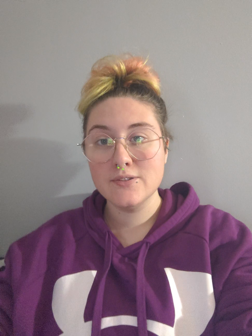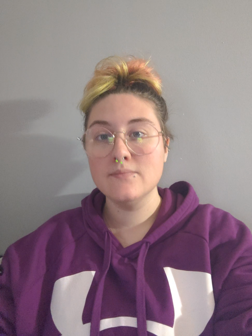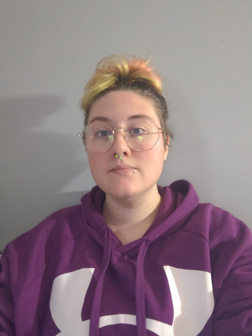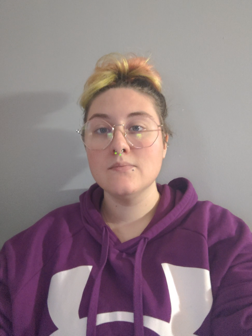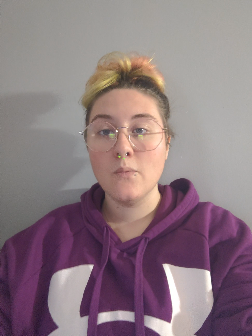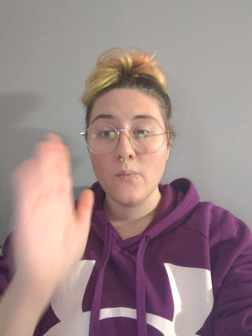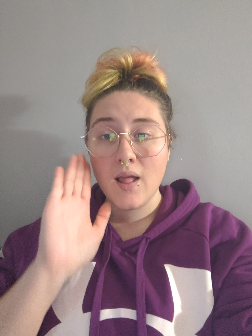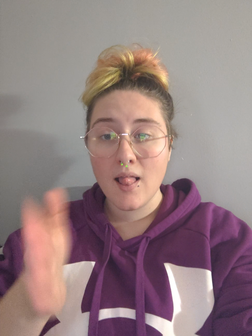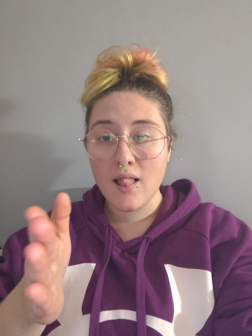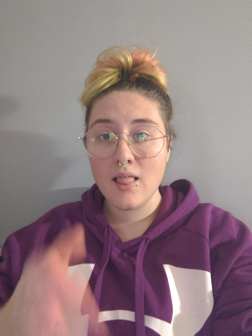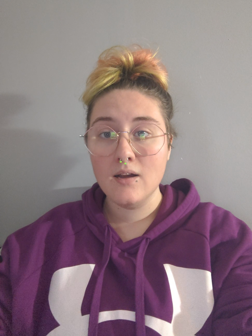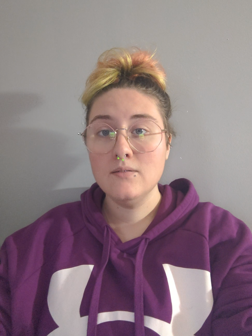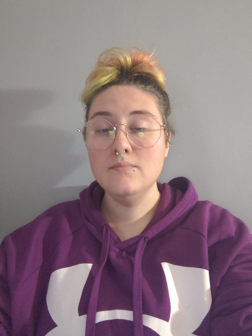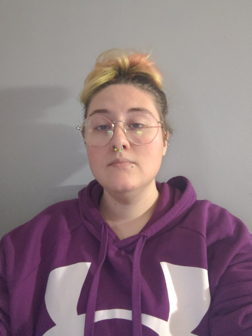will